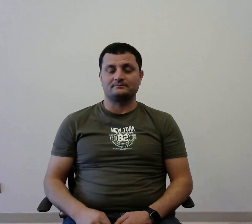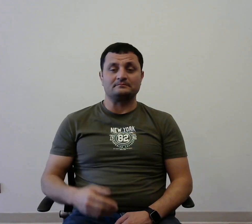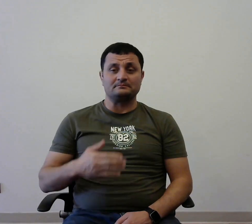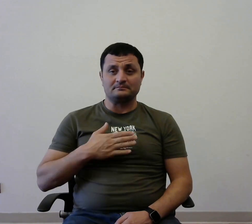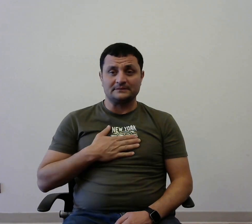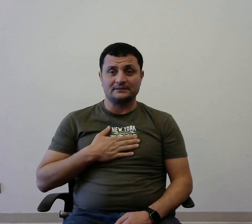mən